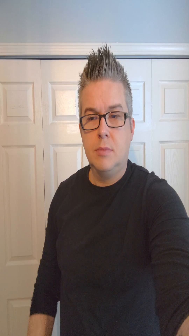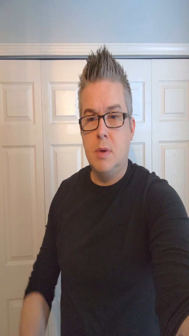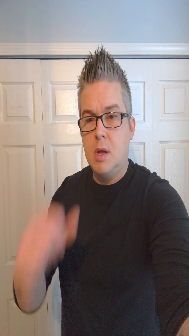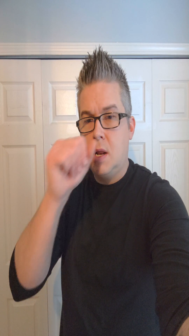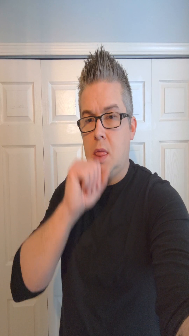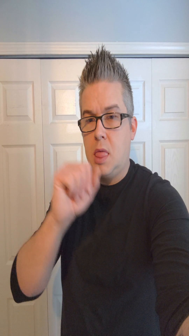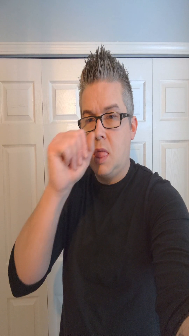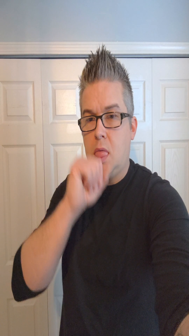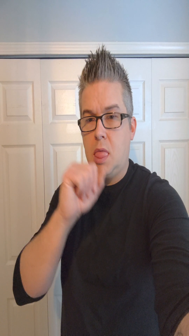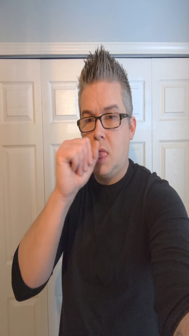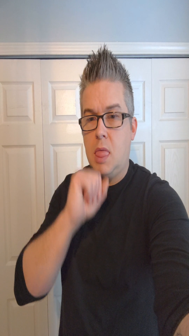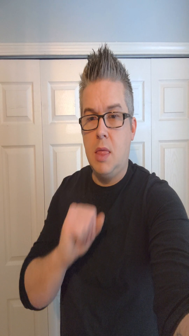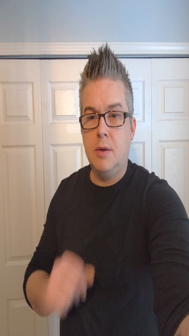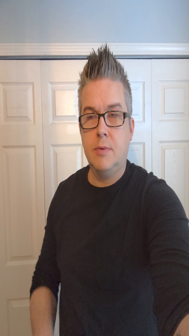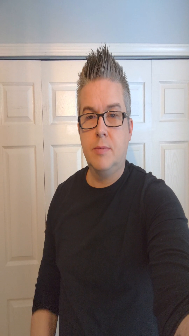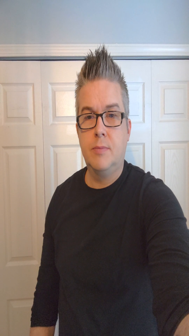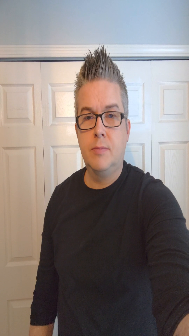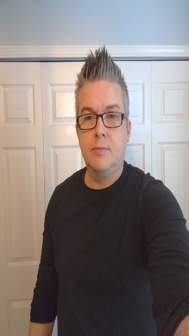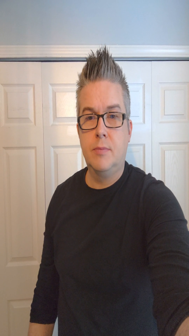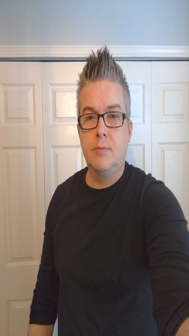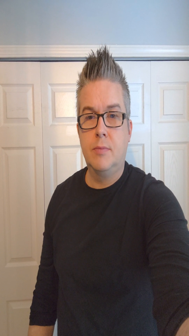ice cream